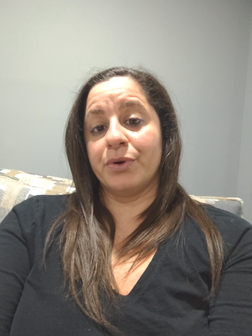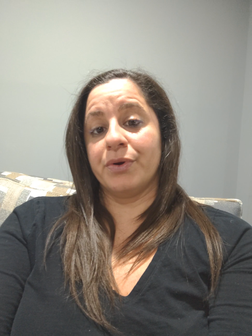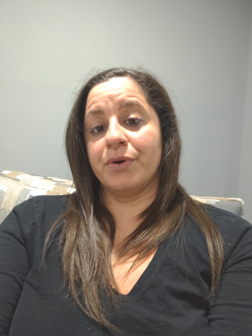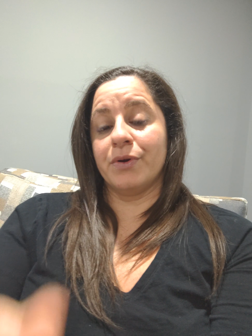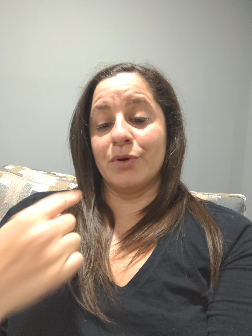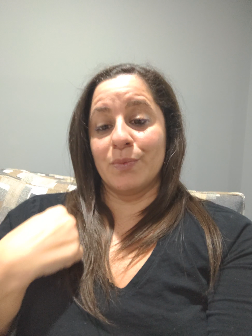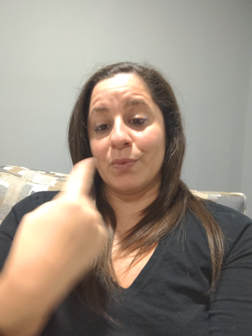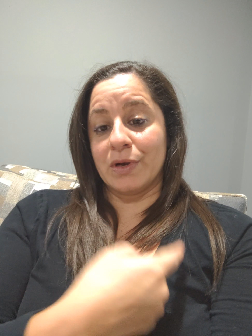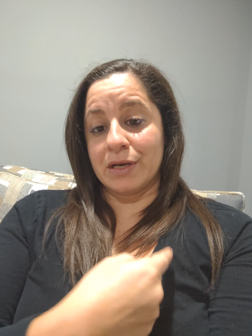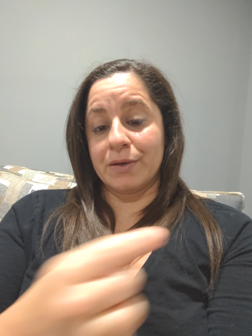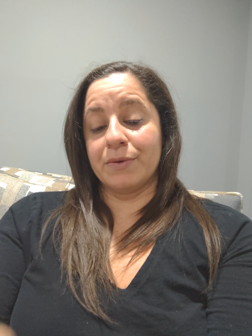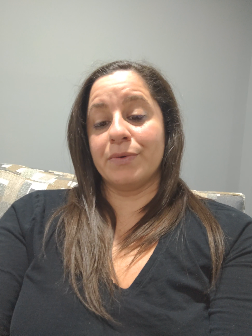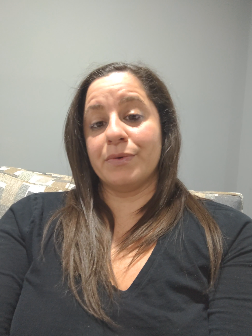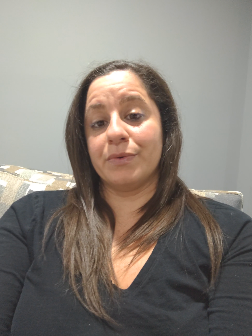we